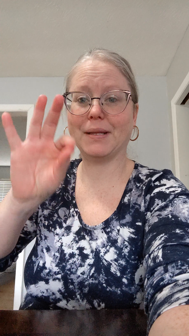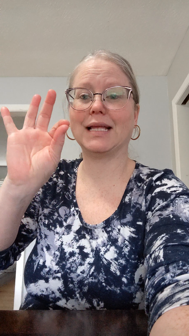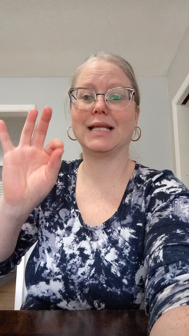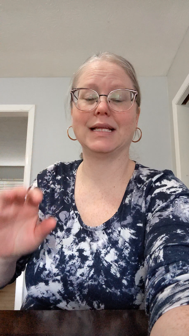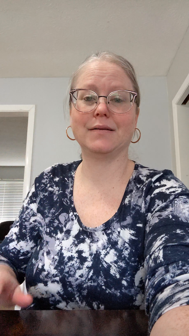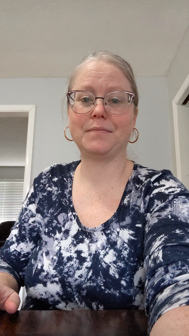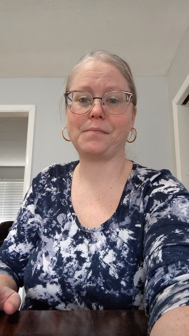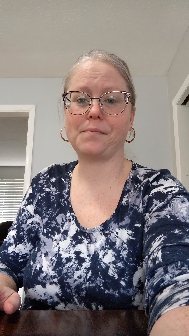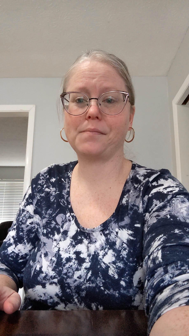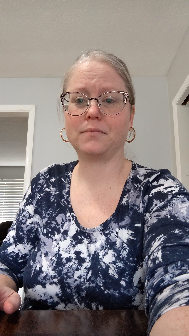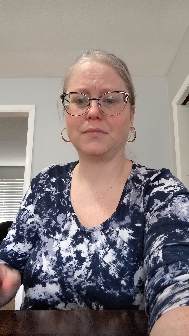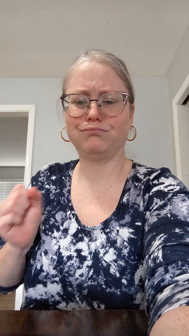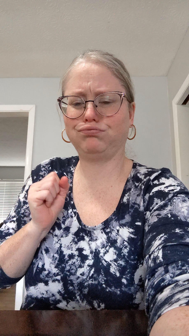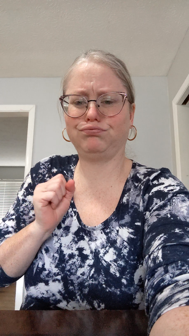cold